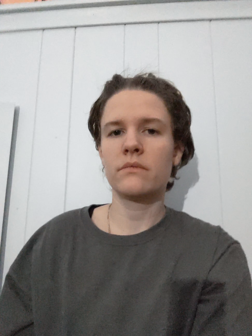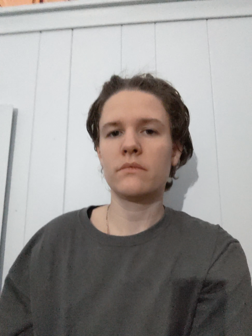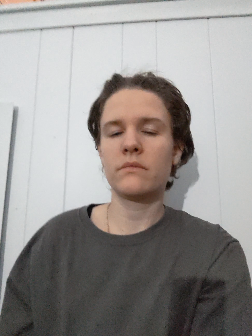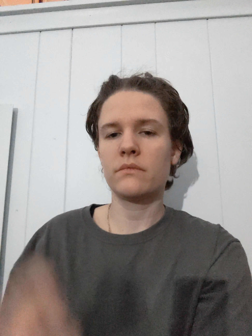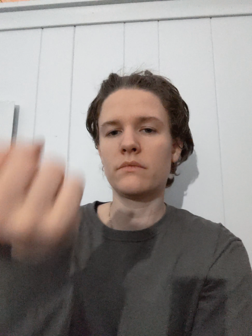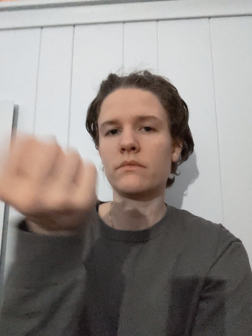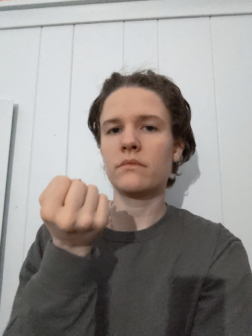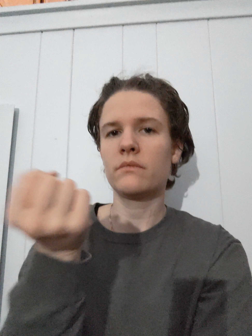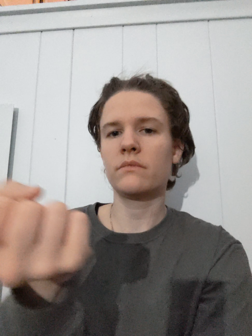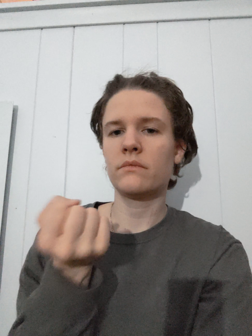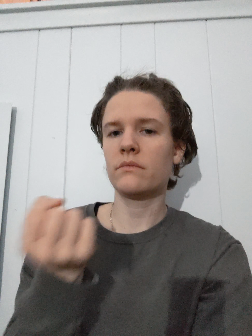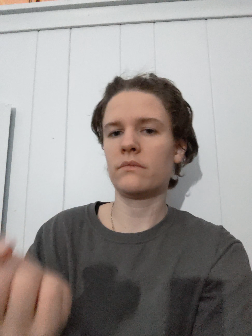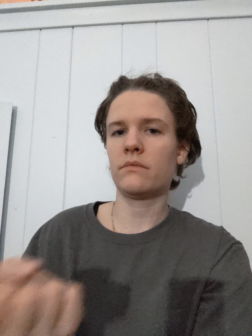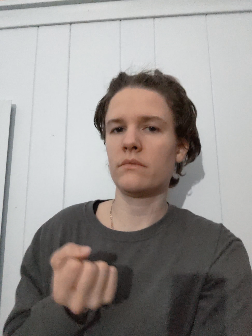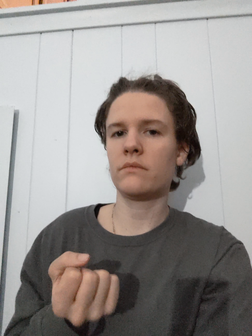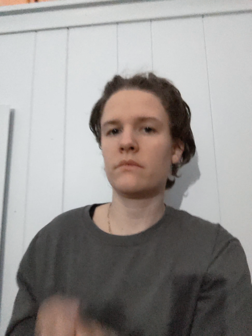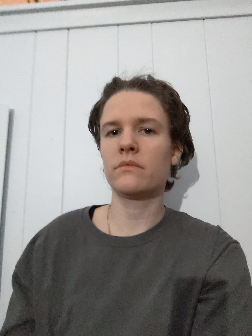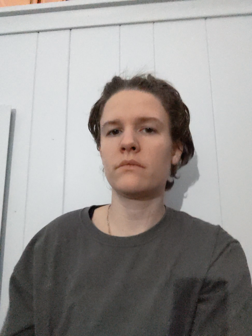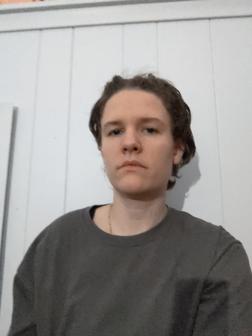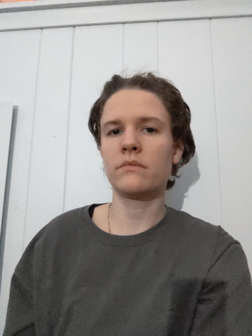drawer